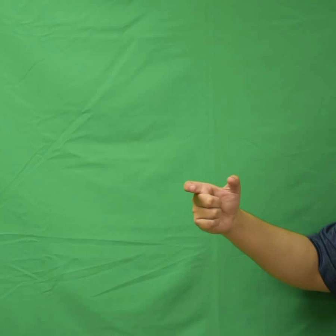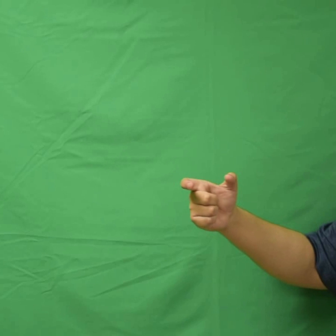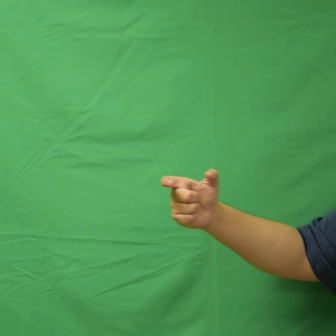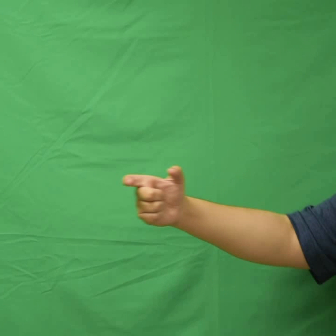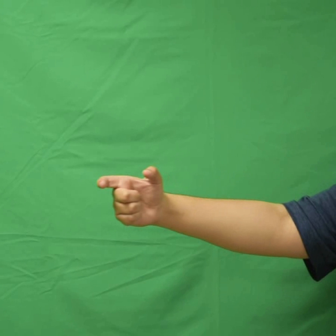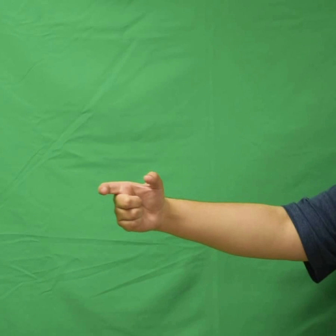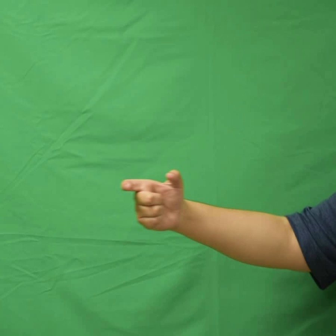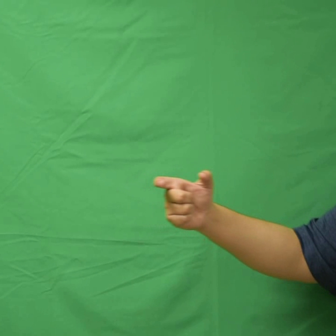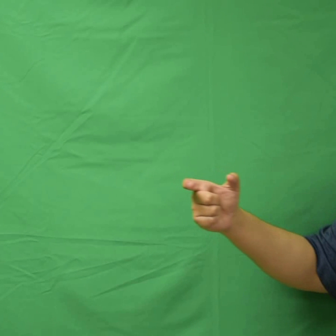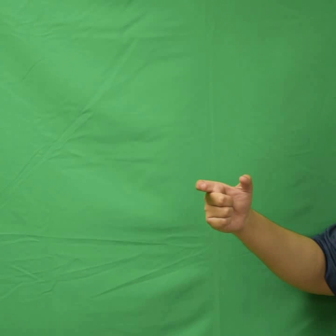X